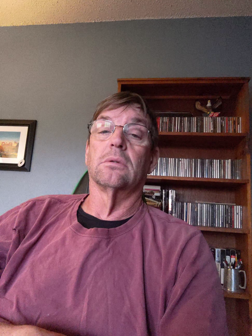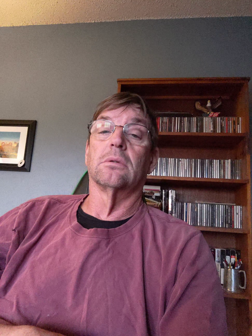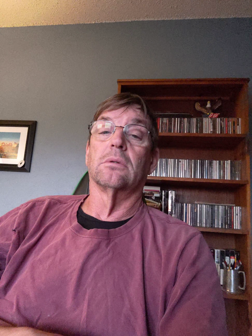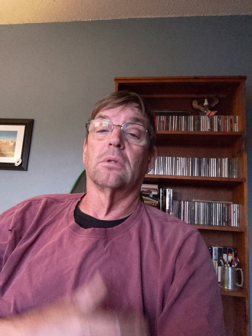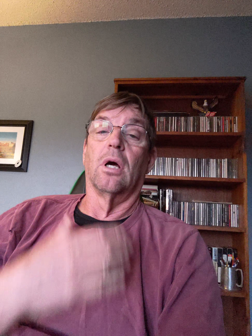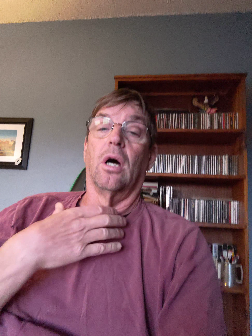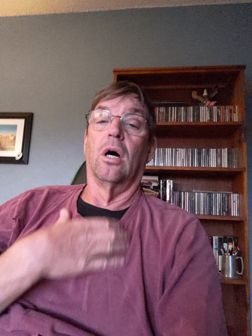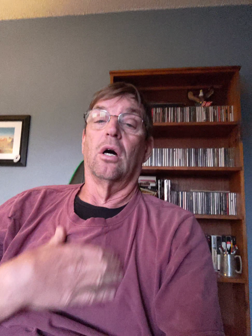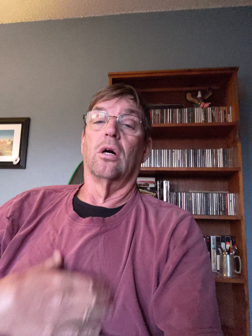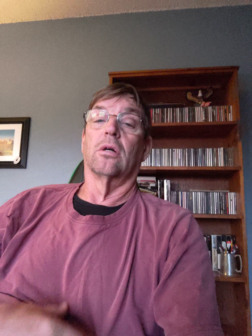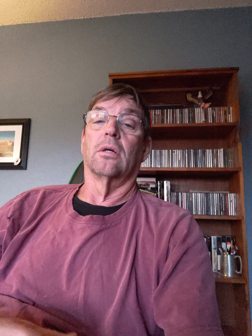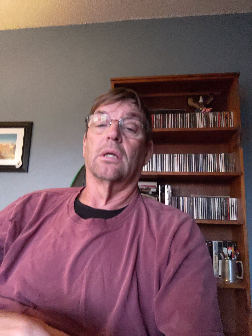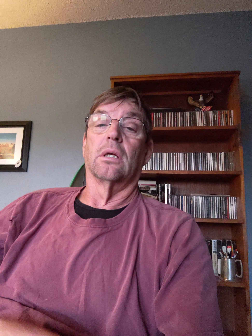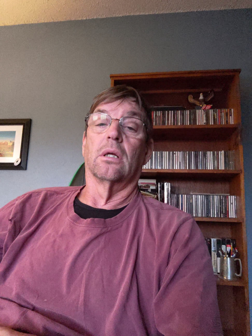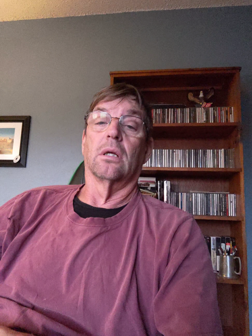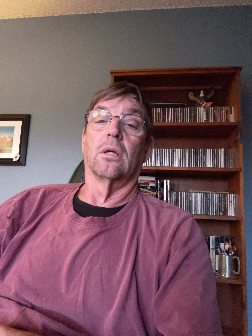hungry